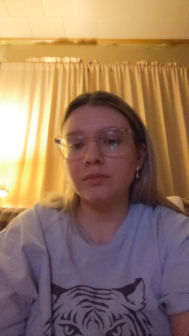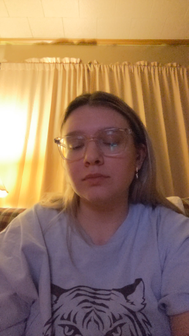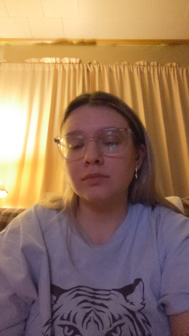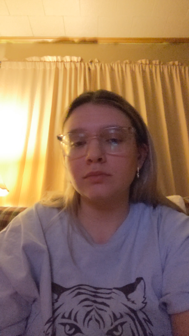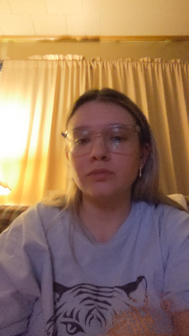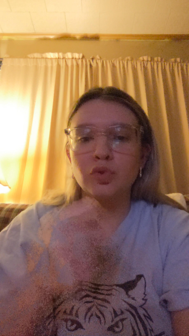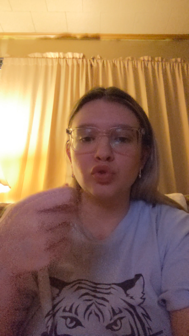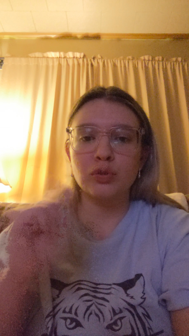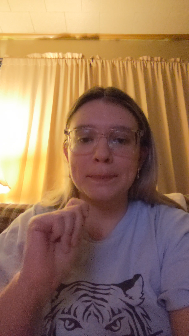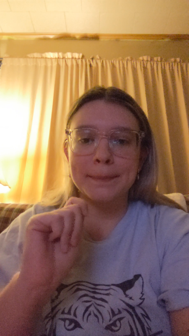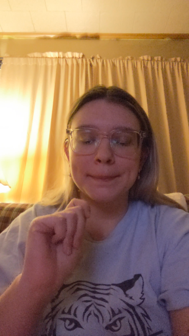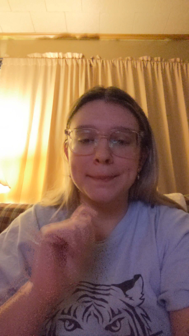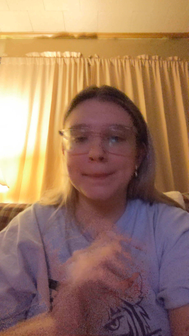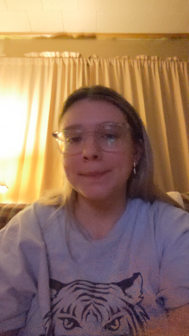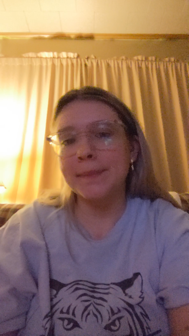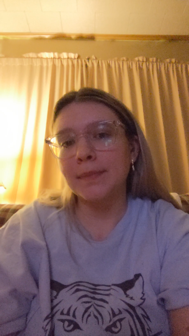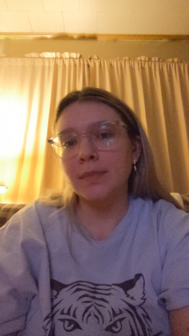rip